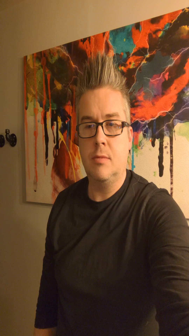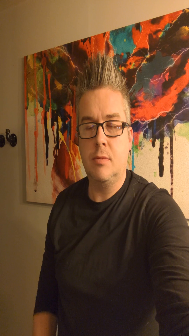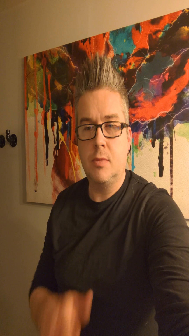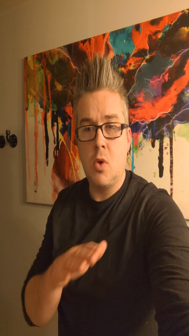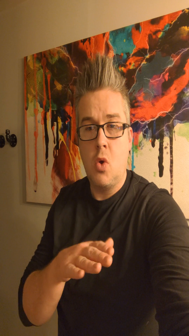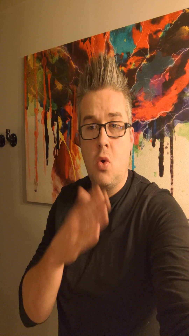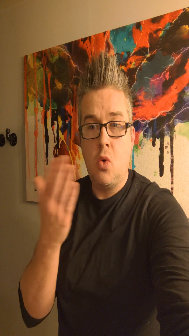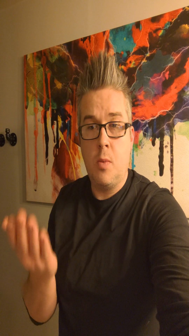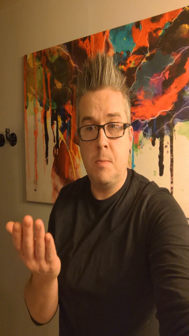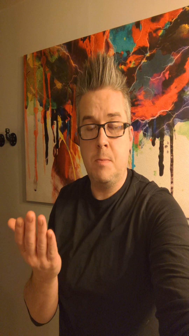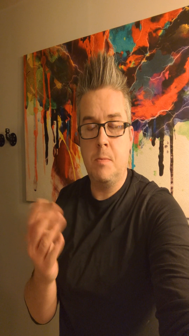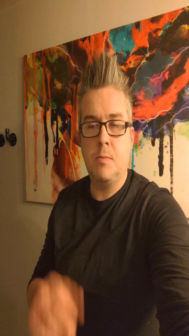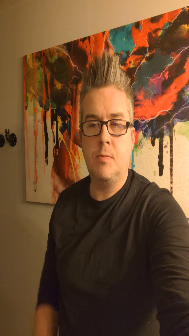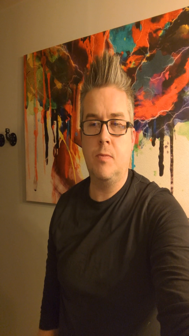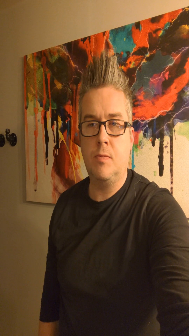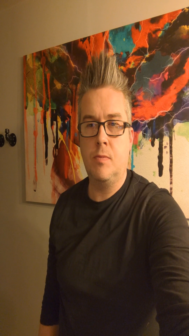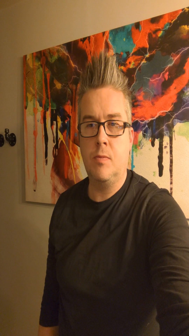open